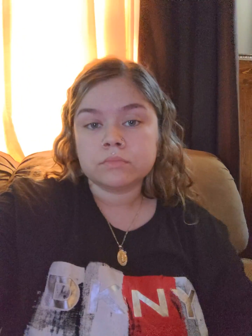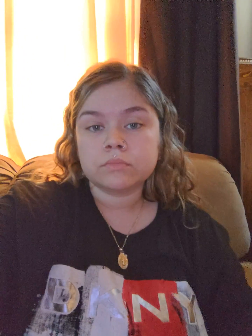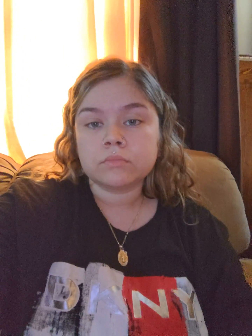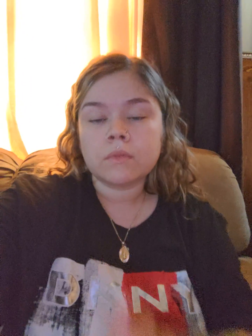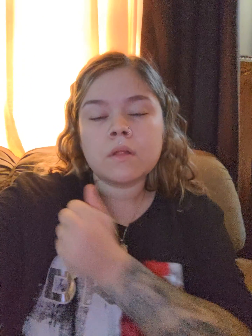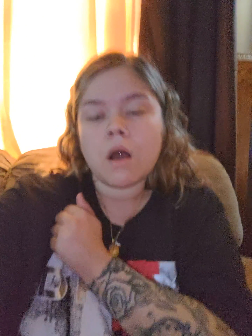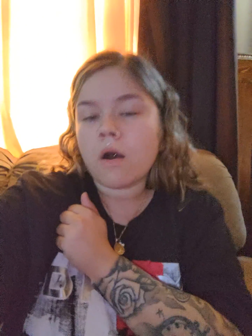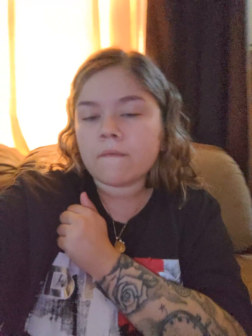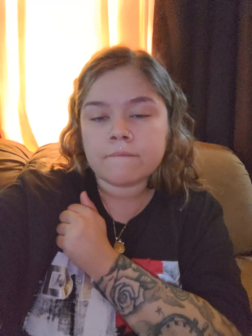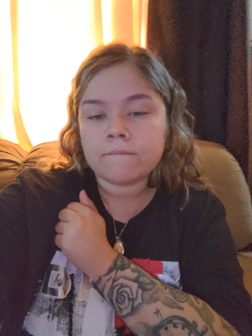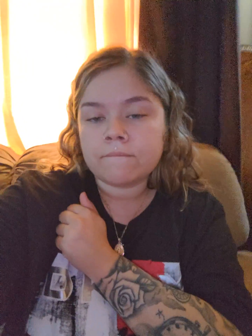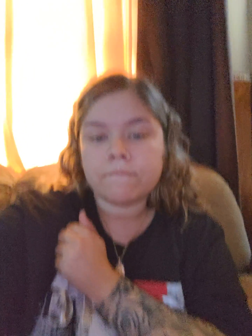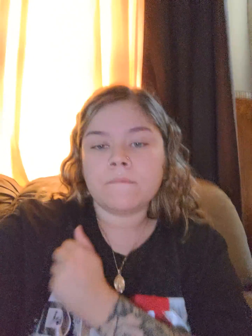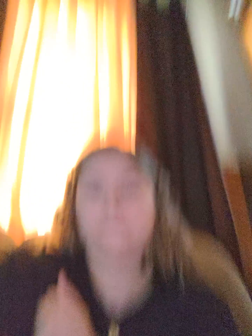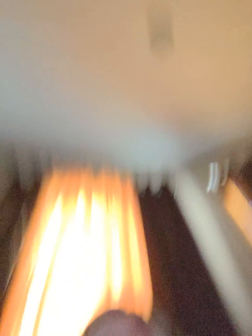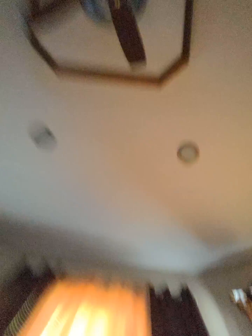love